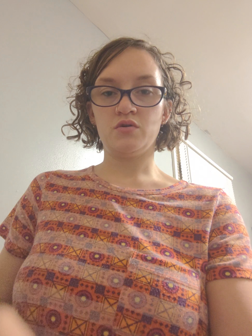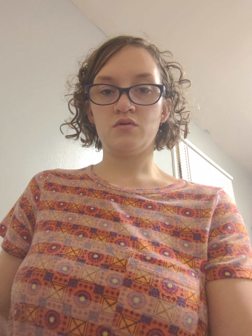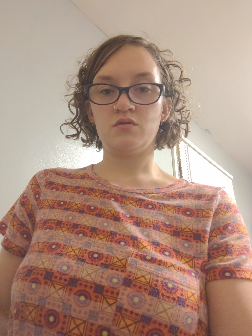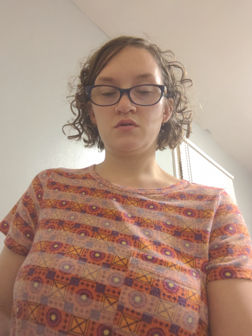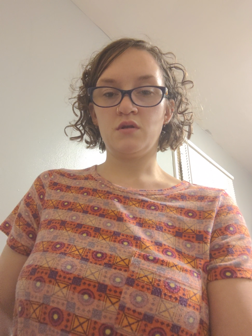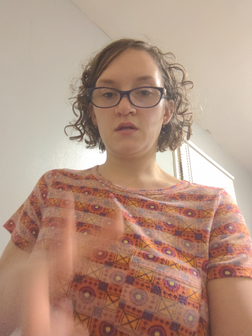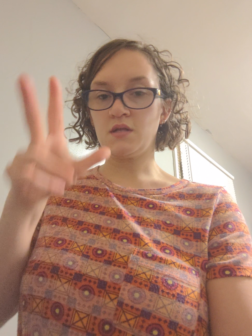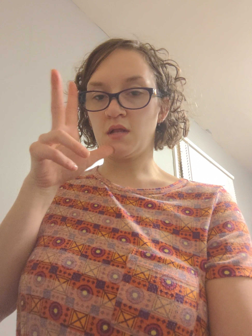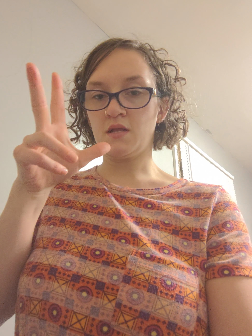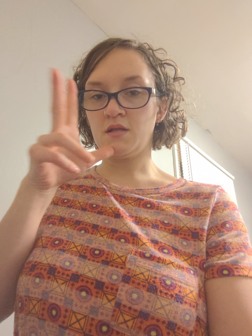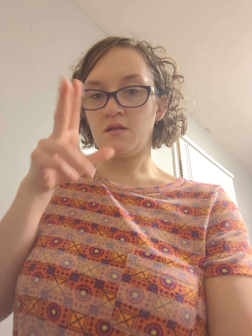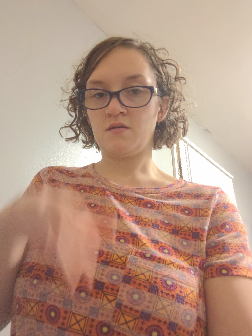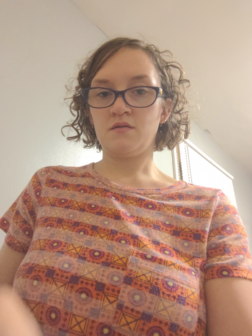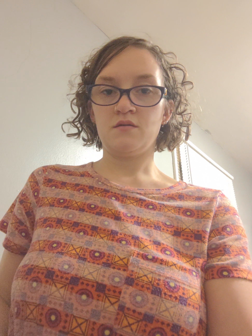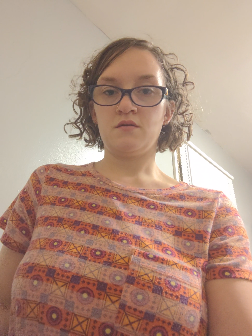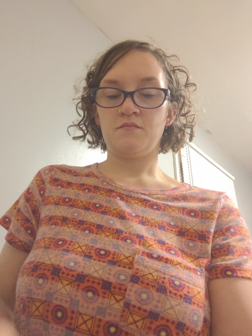hen